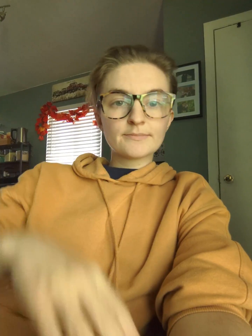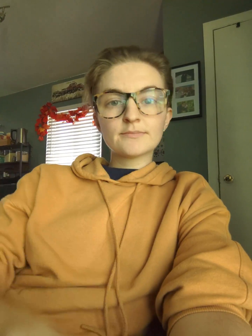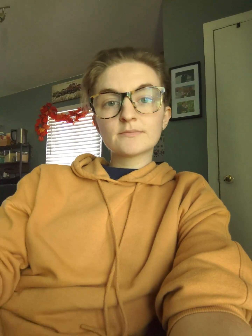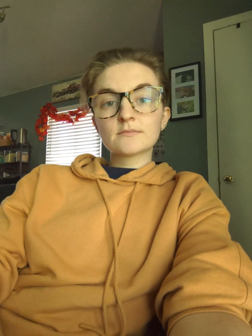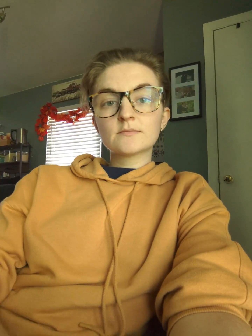is